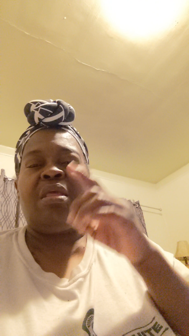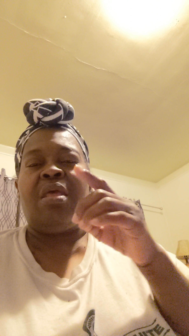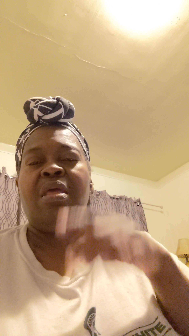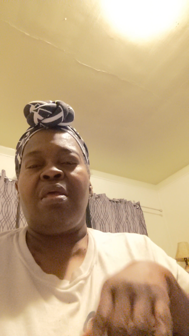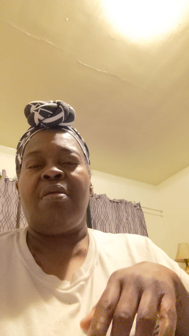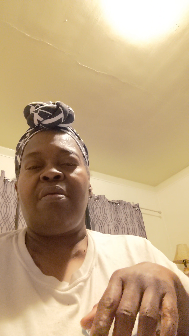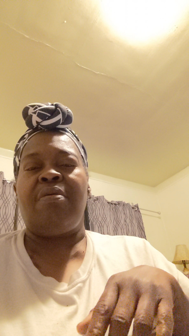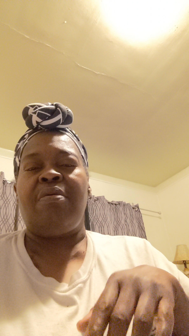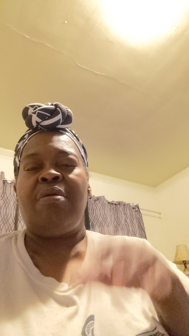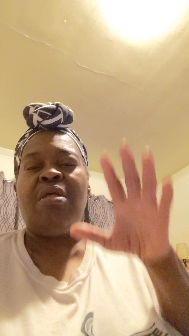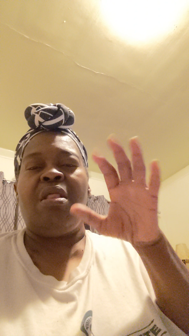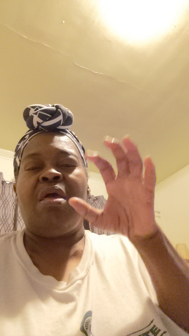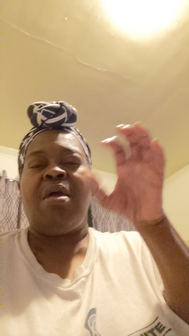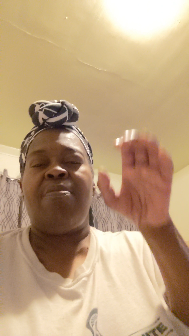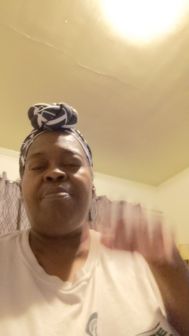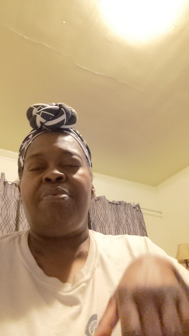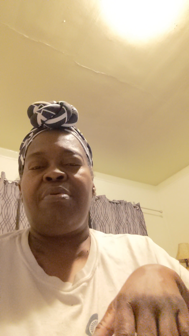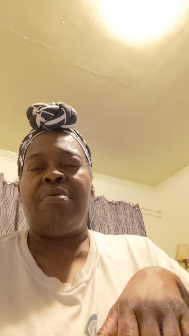climb